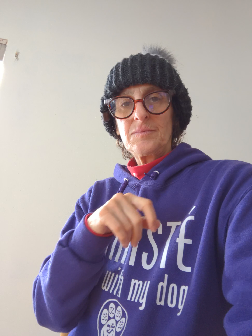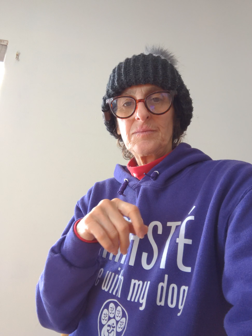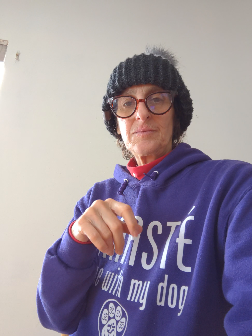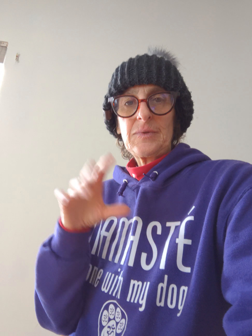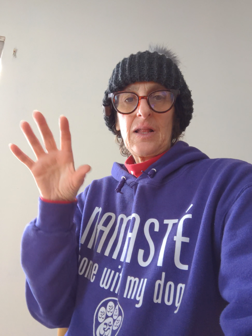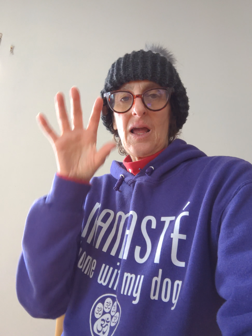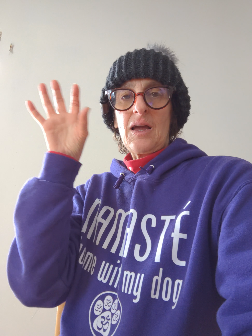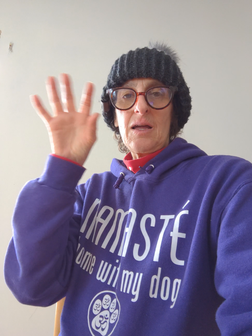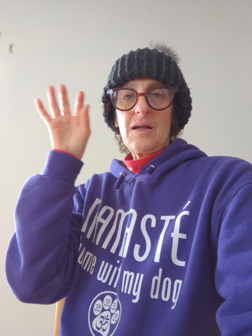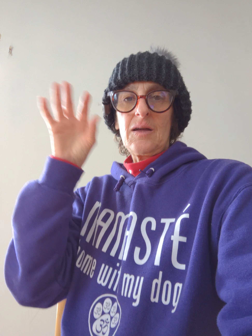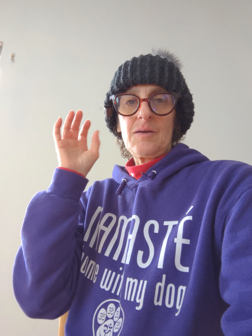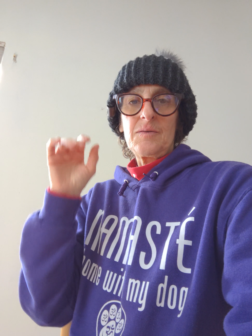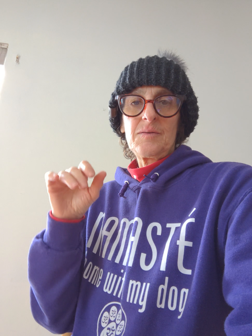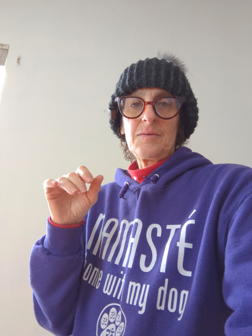cloud